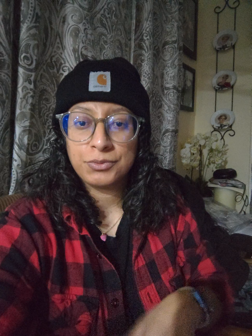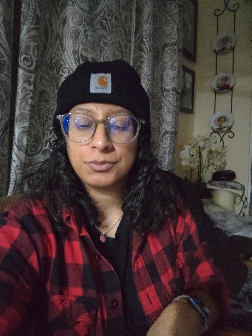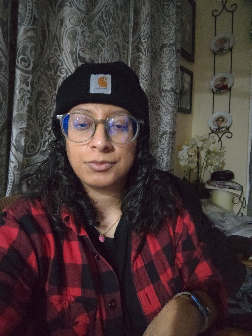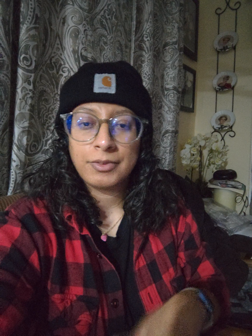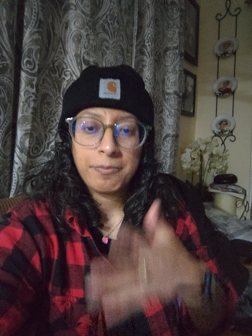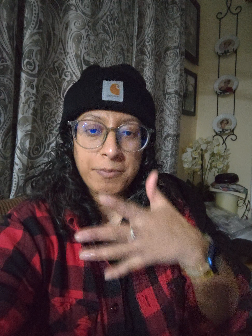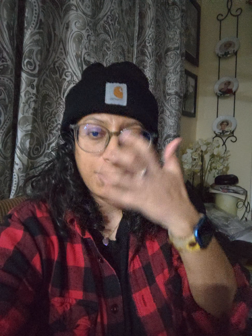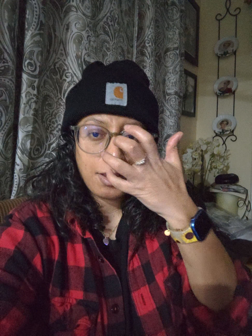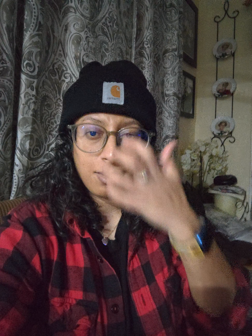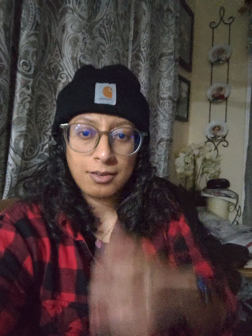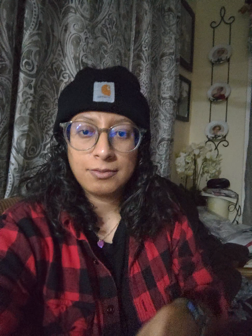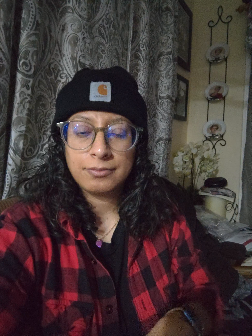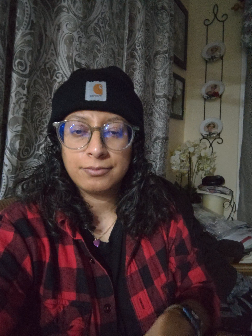mad